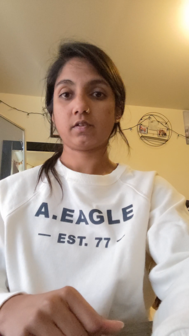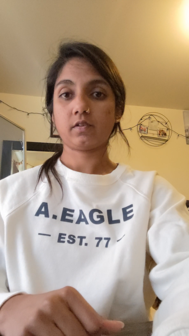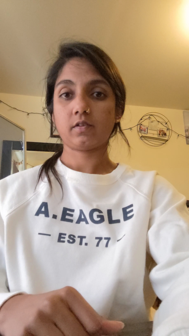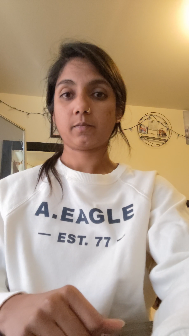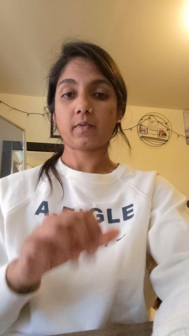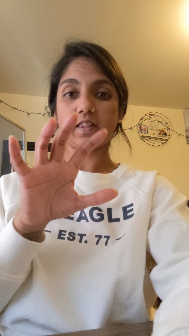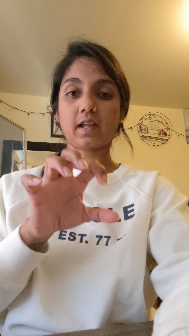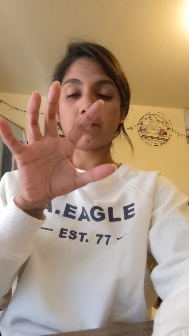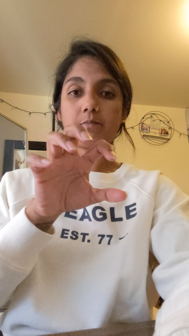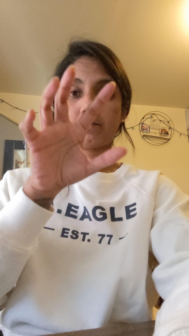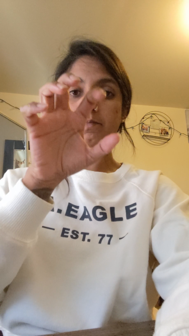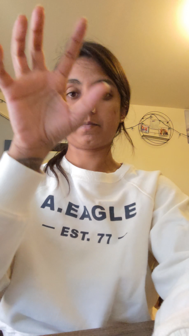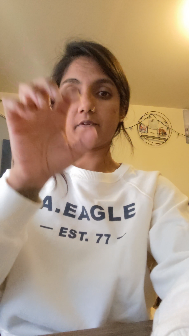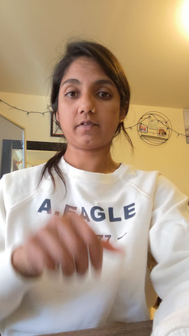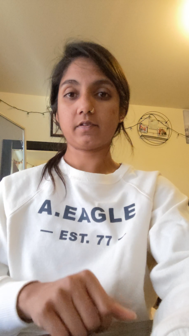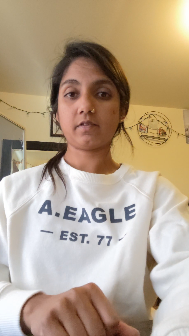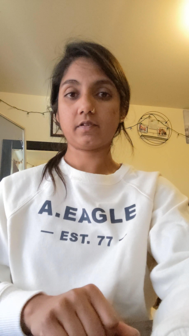climb